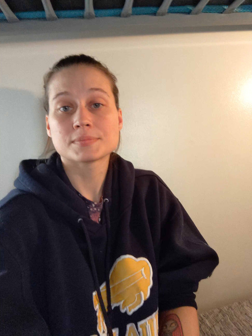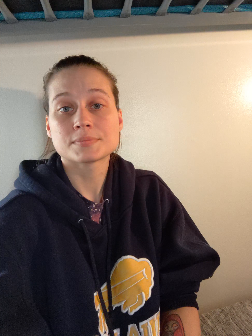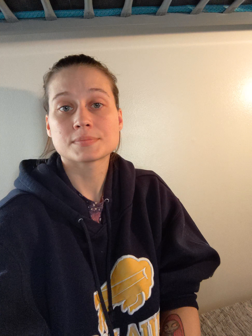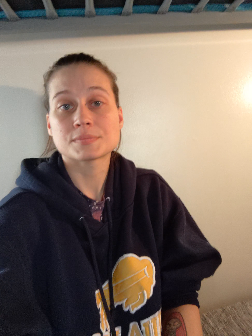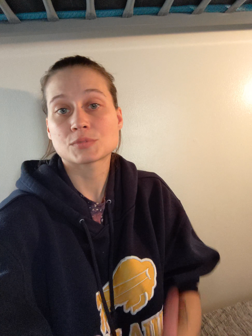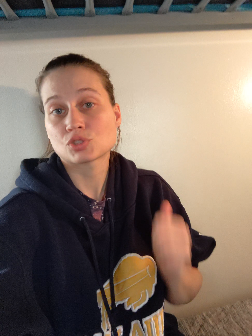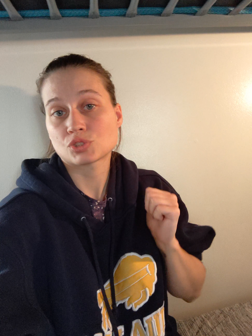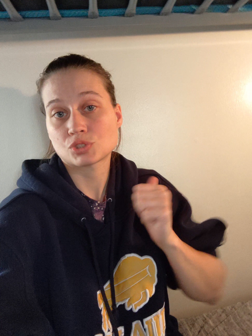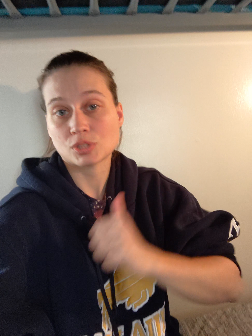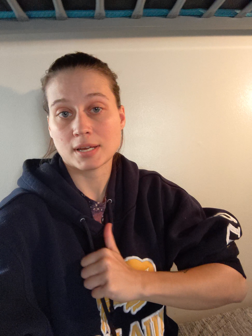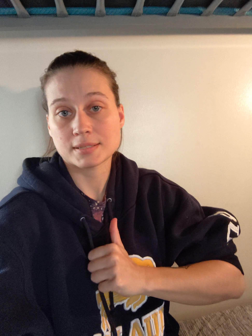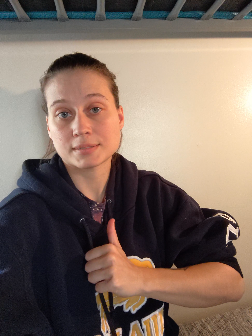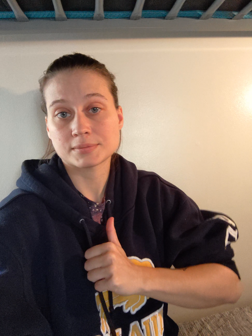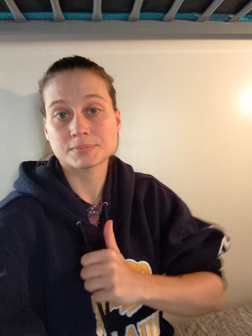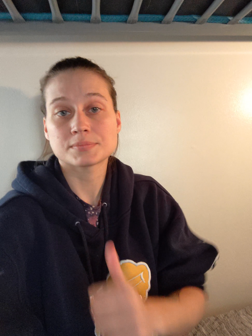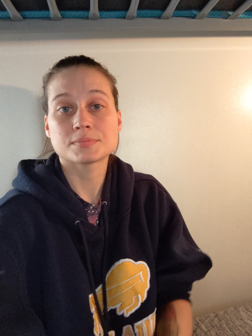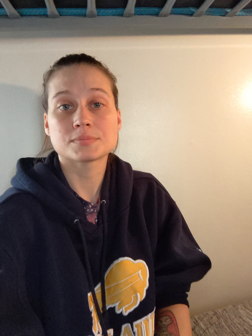jacket